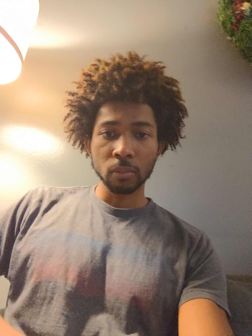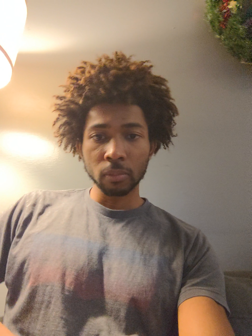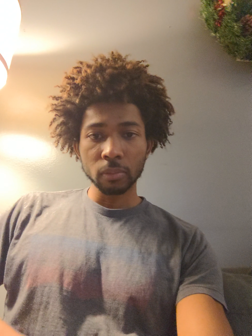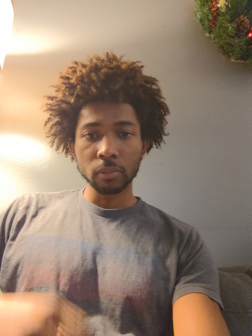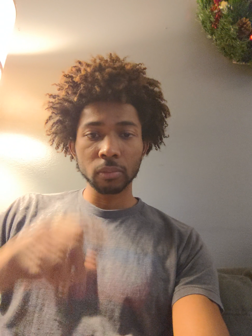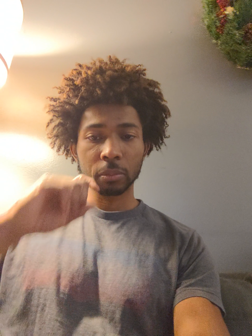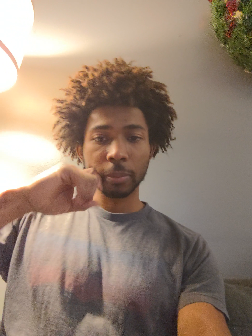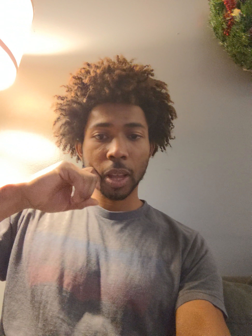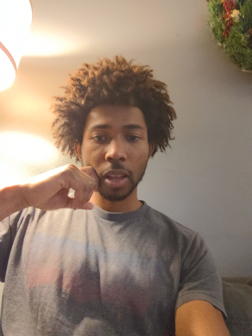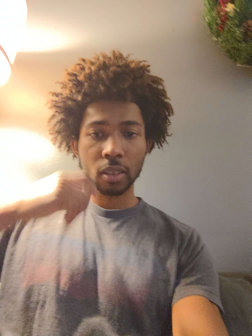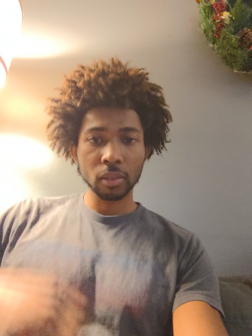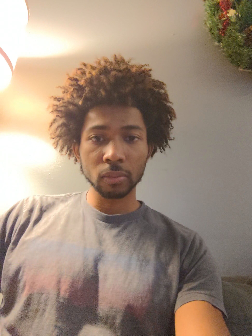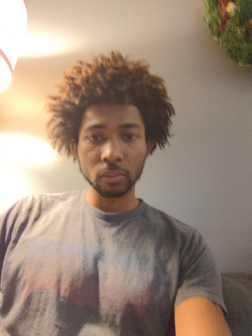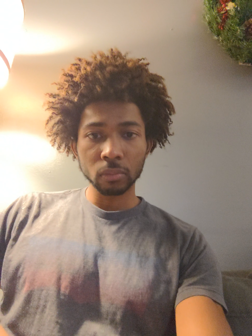apple